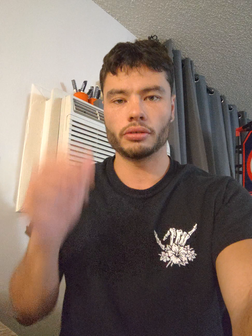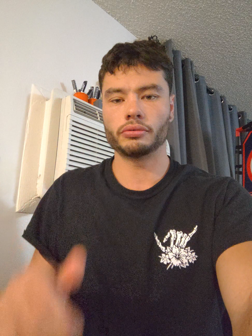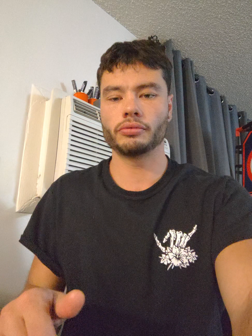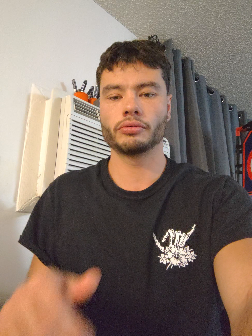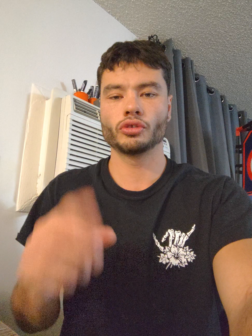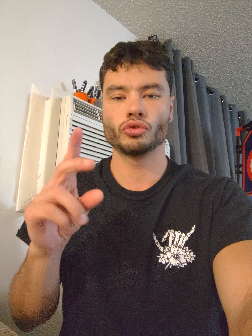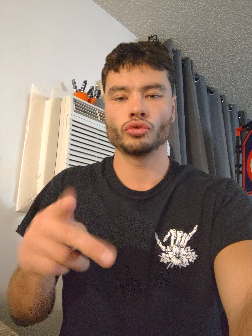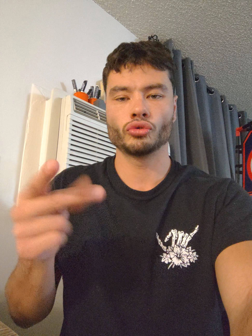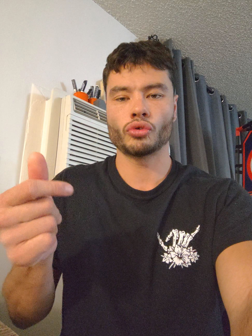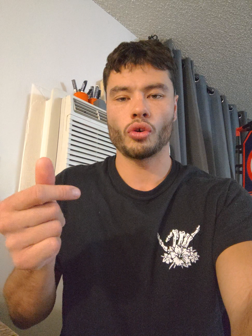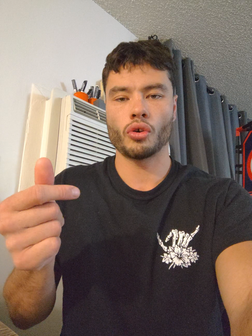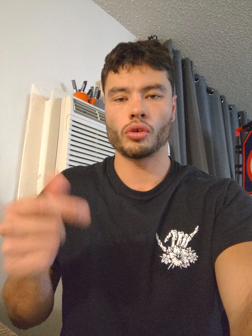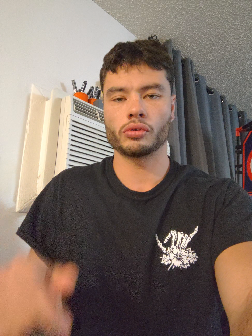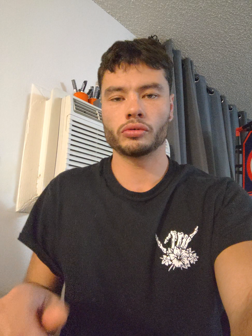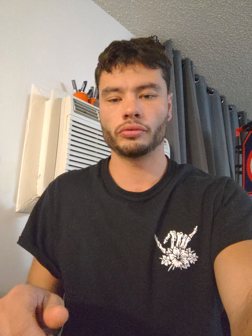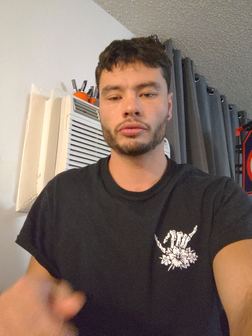dog